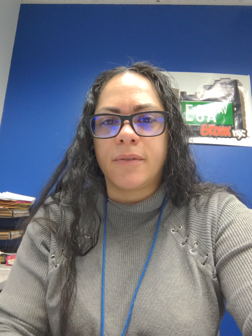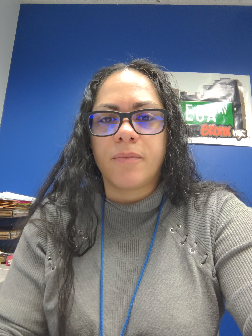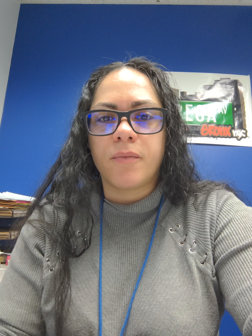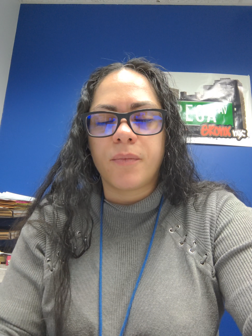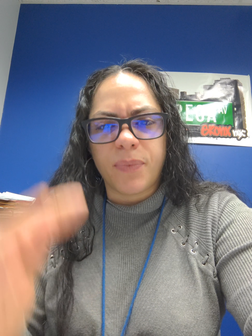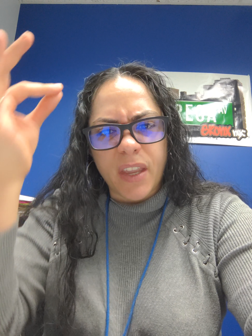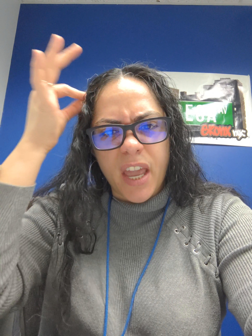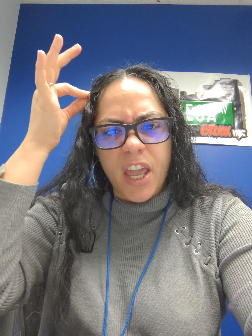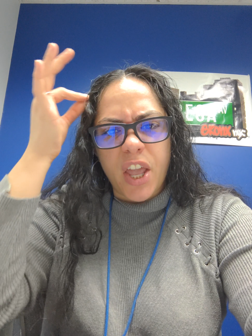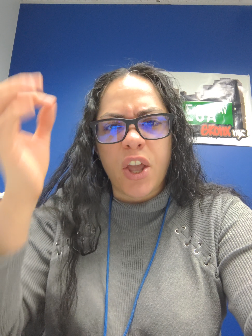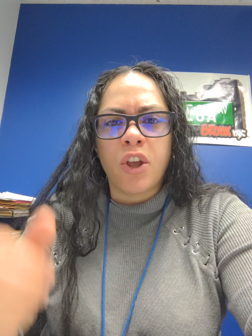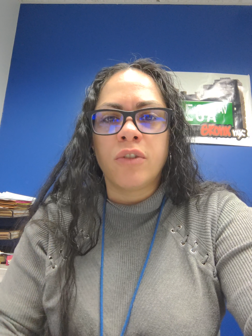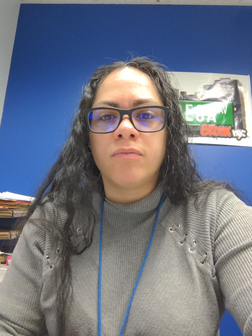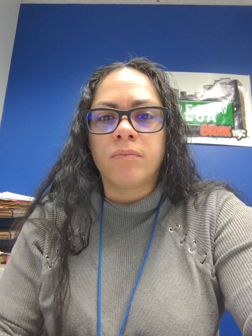hair